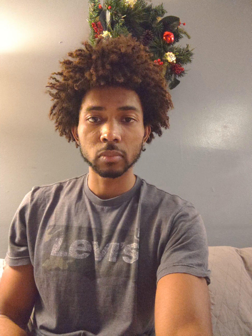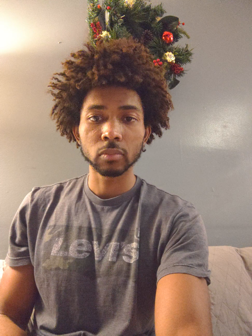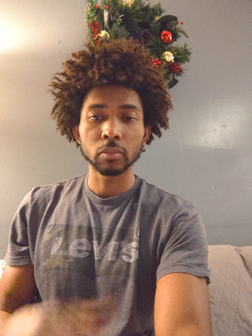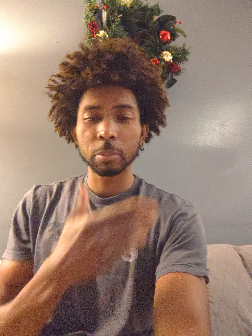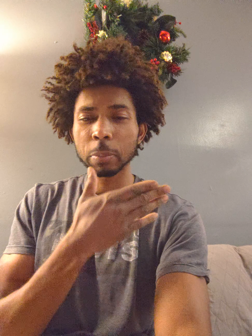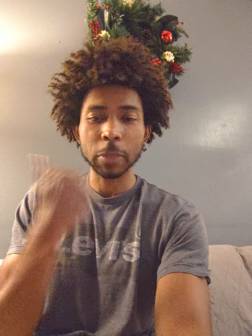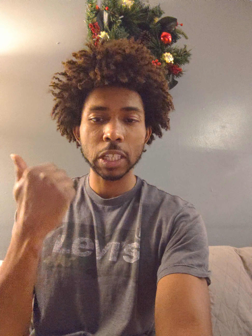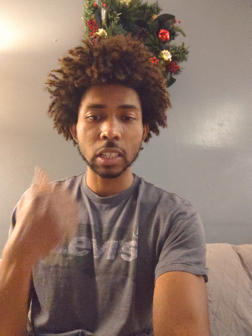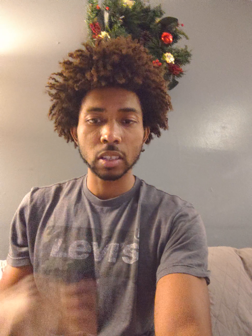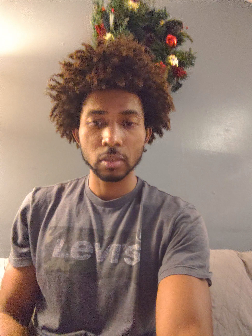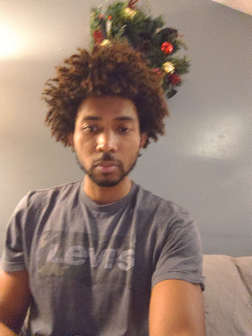better